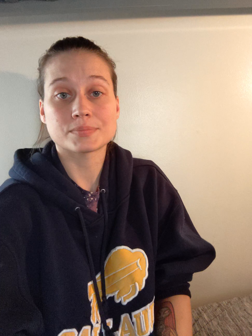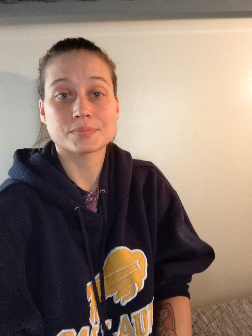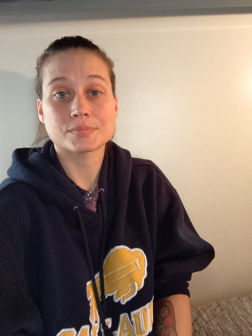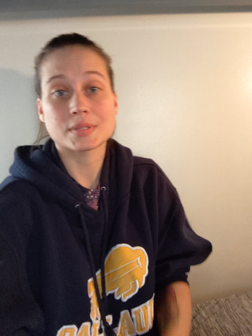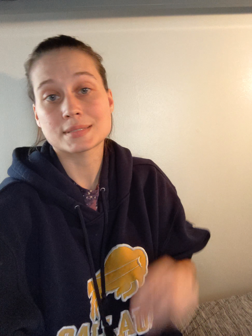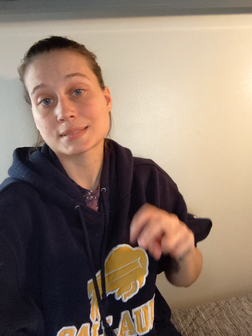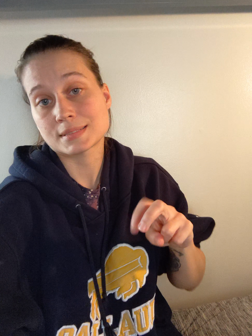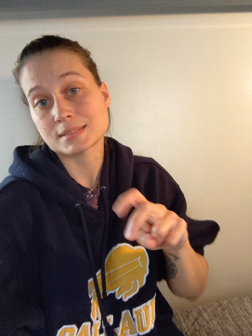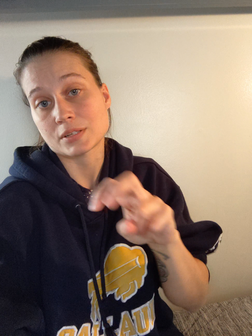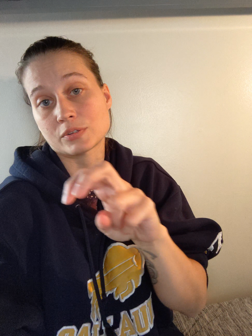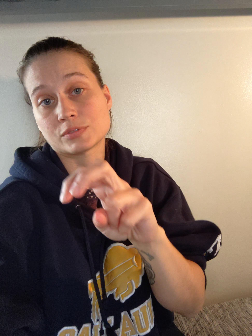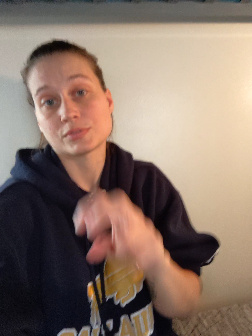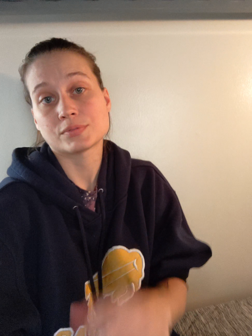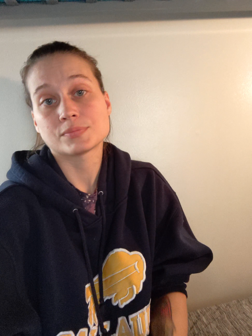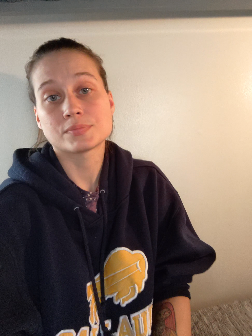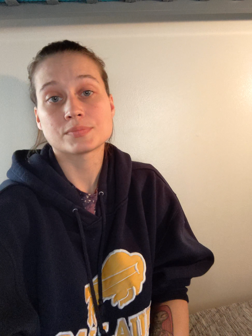stairs